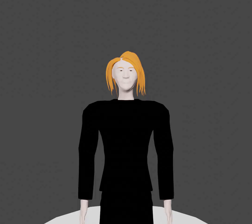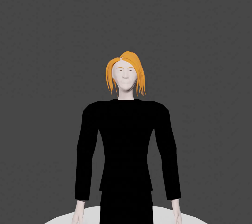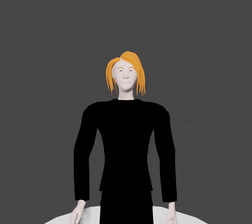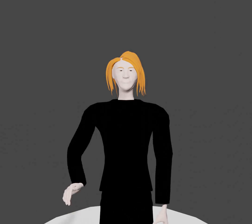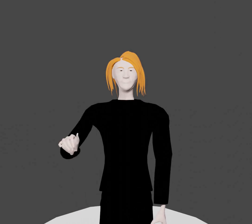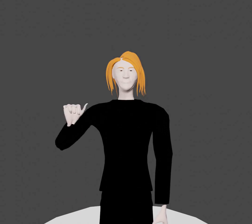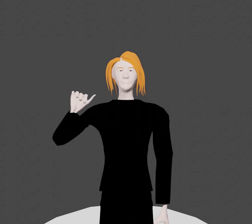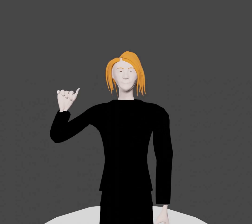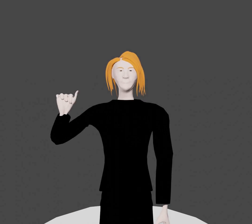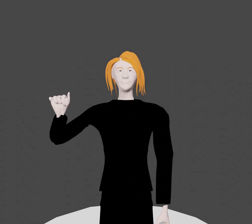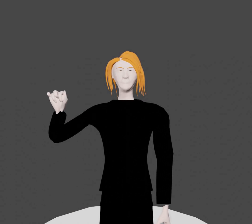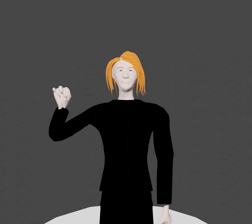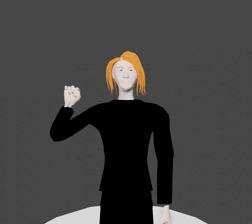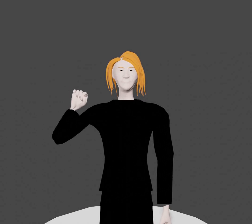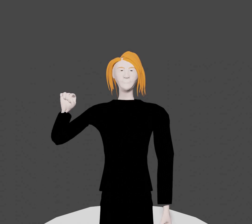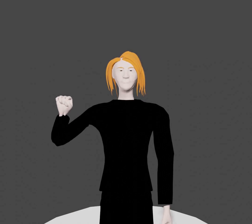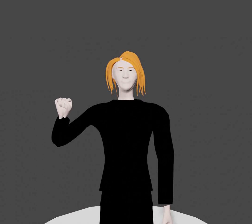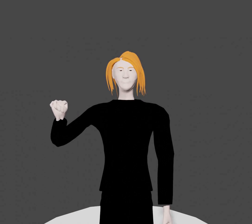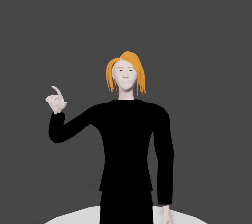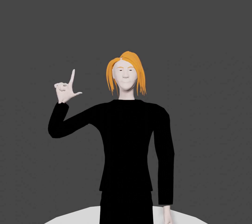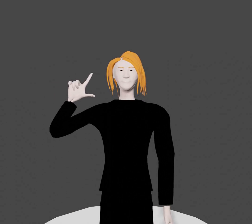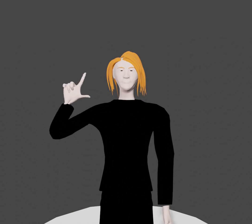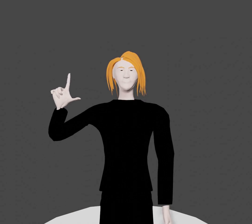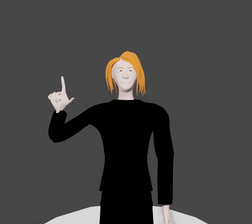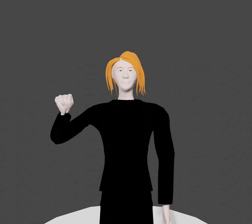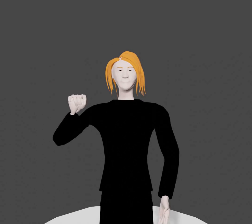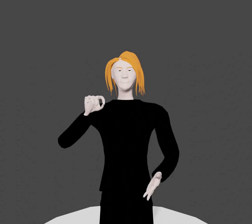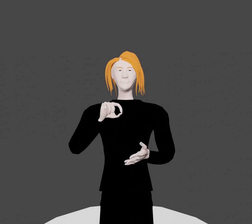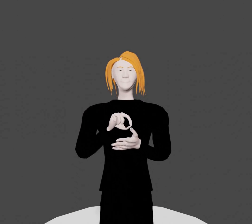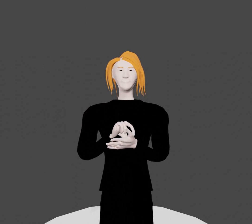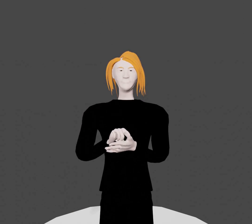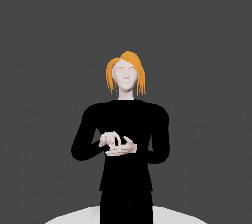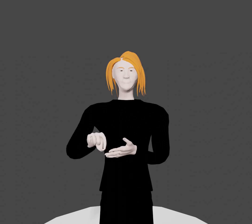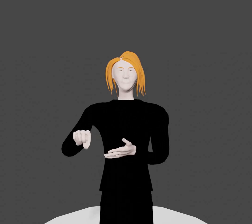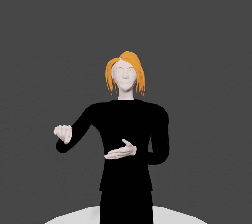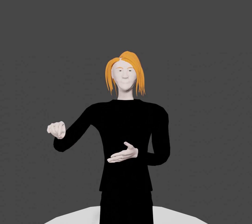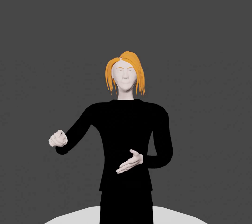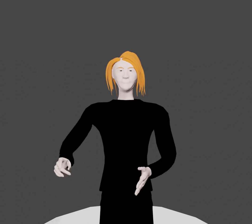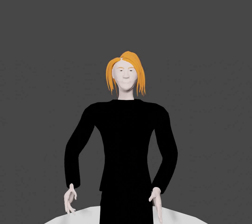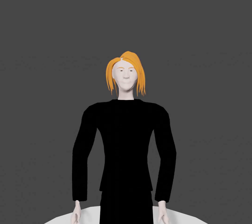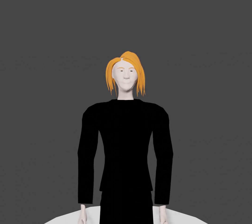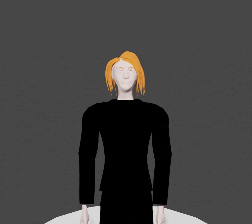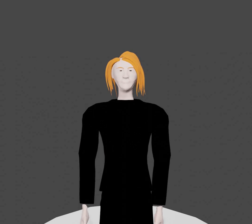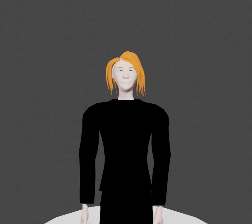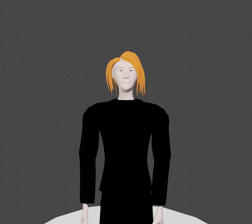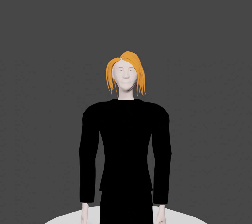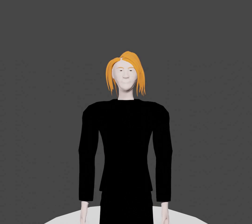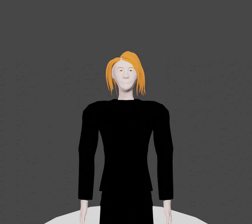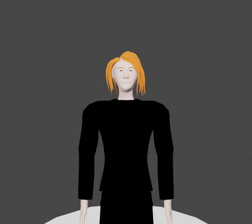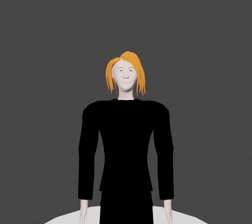ASL Writing